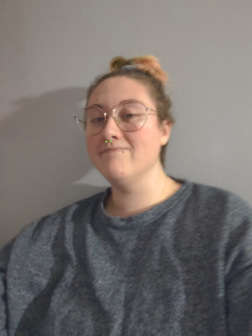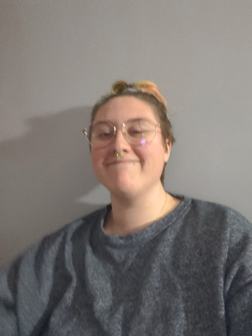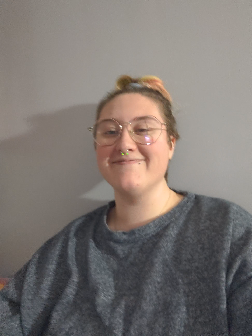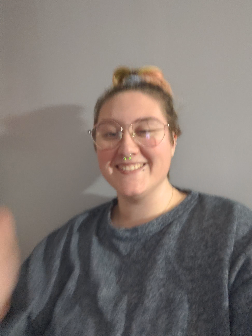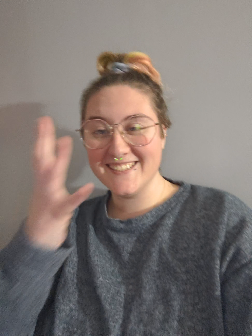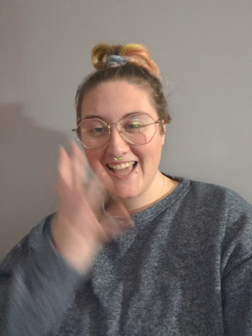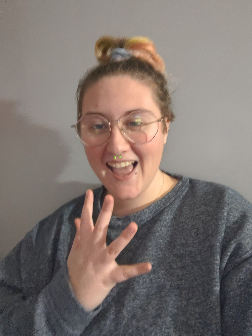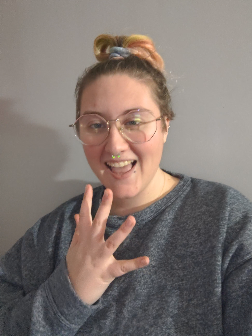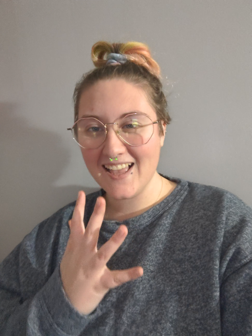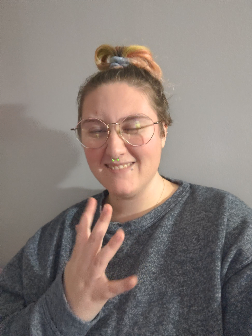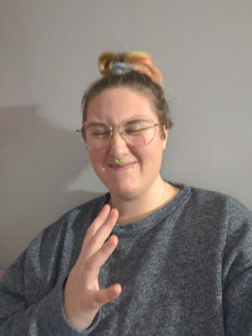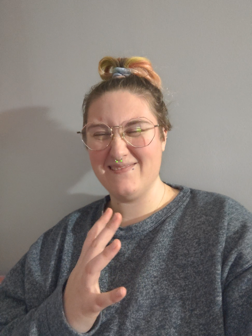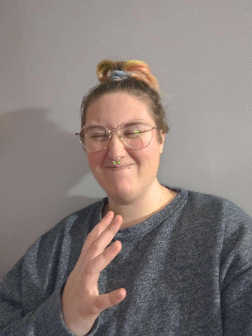sad